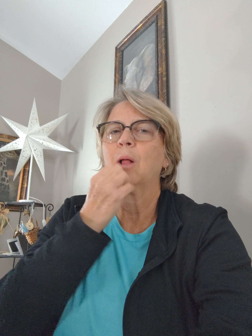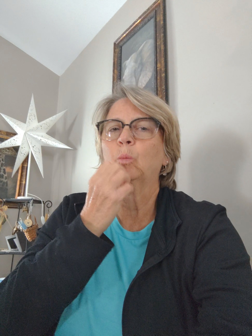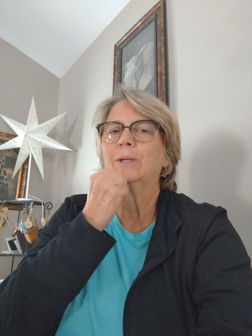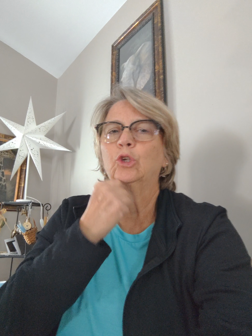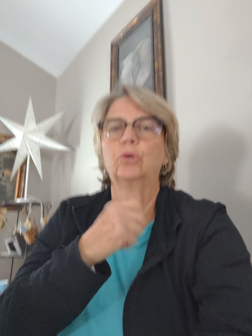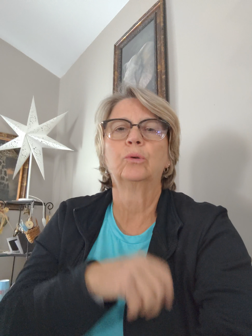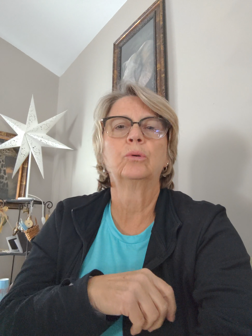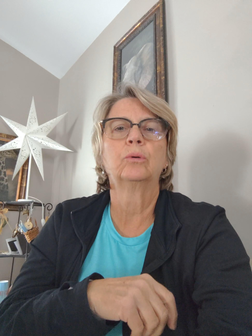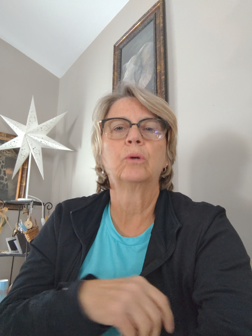underwear